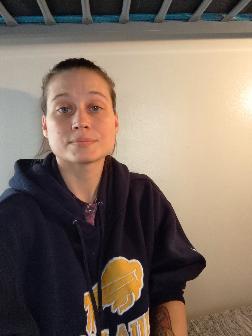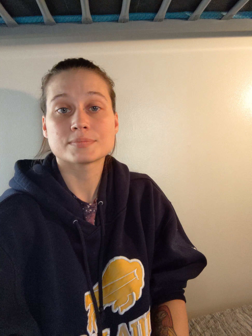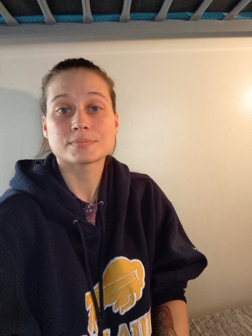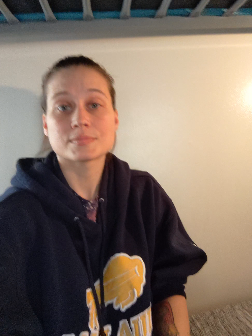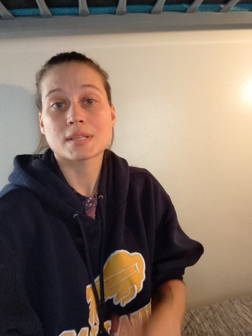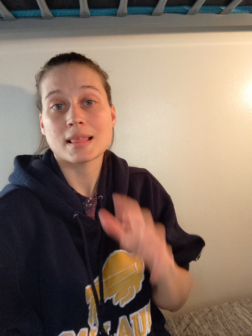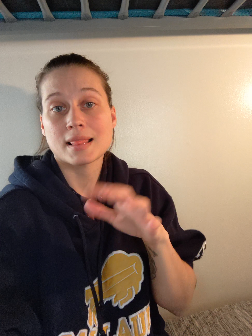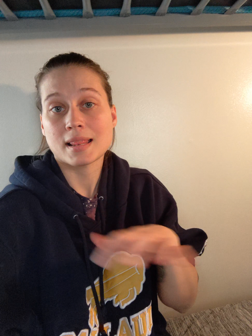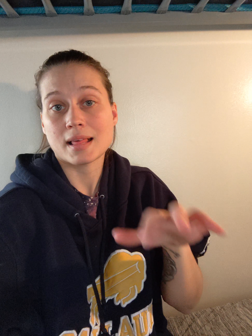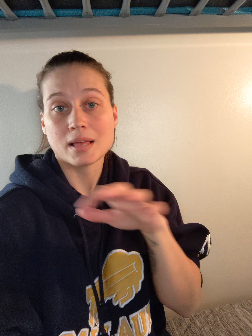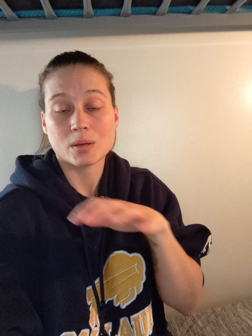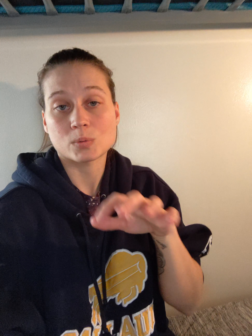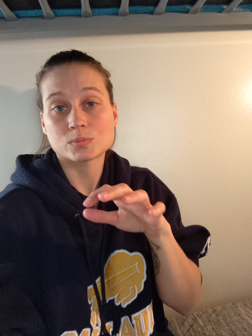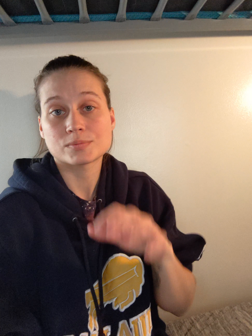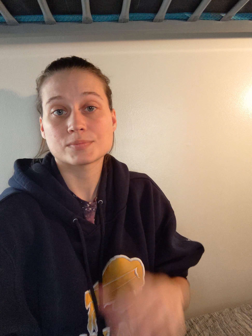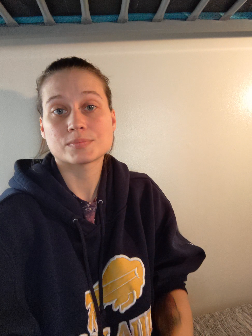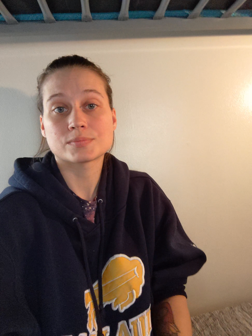cloud